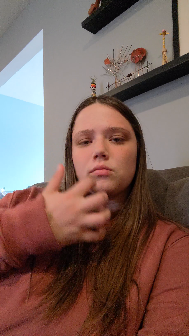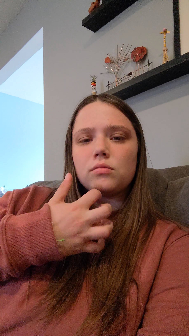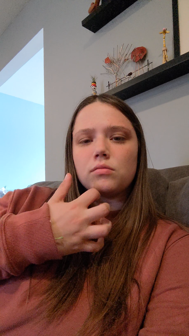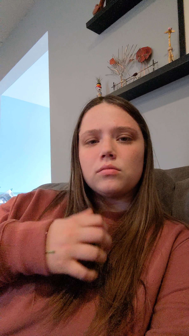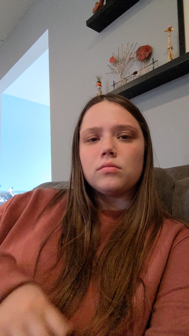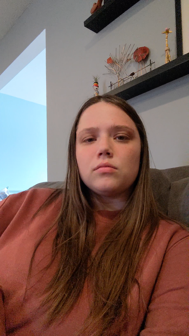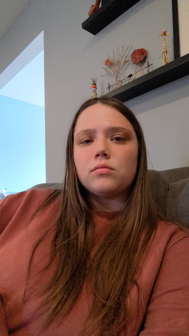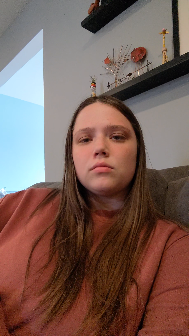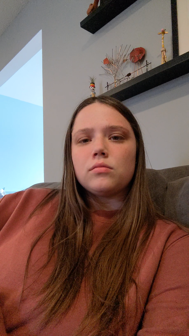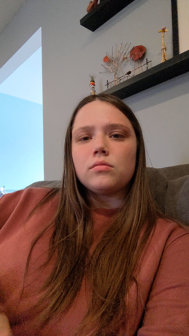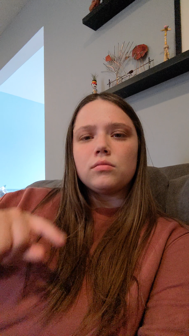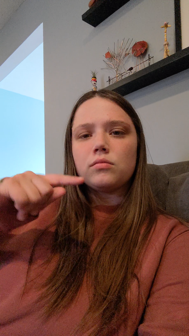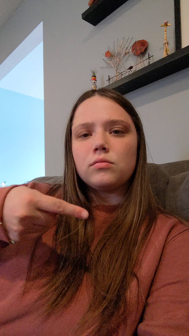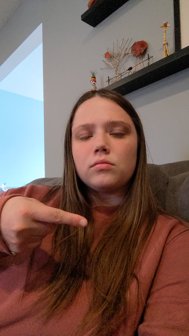hurt